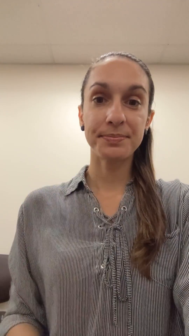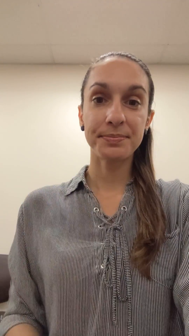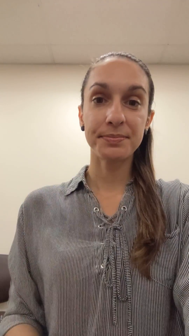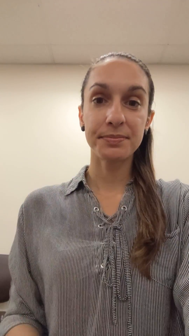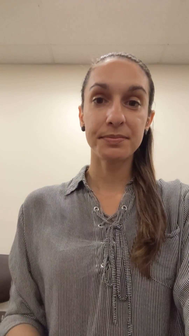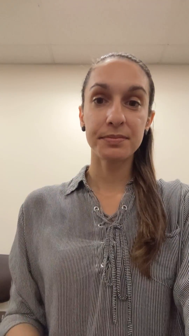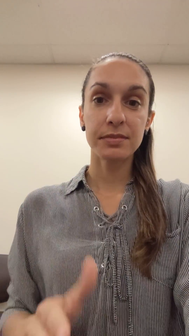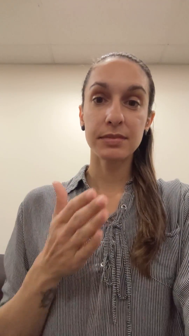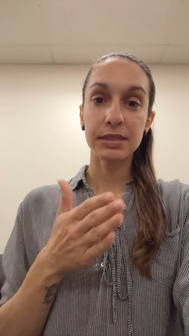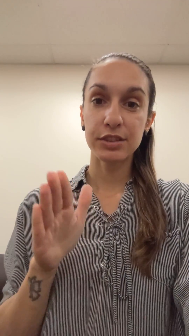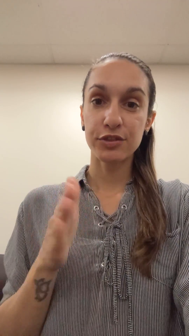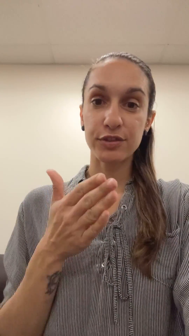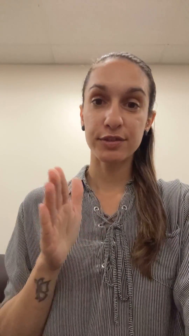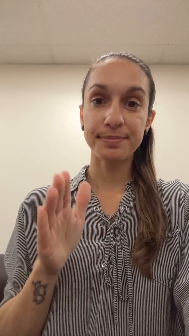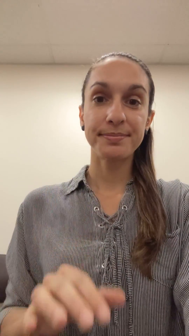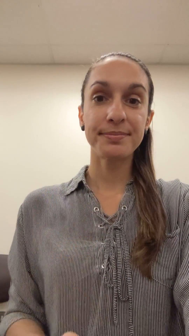share